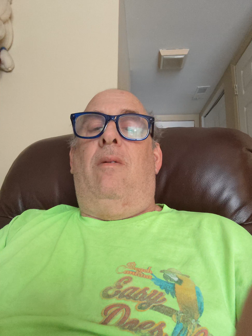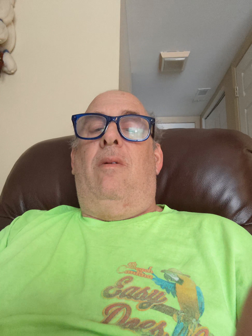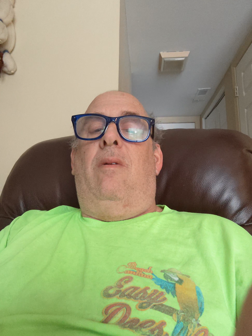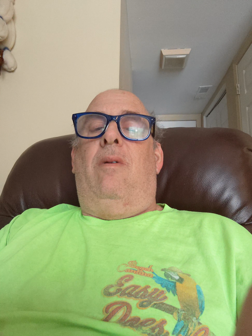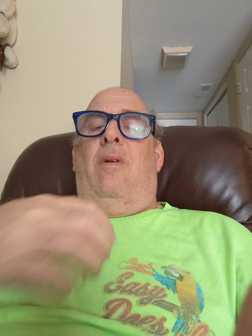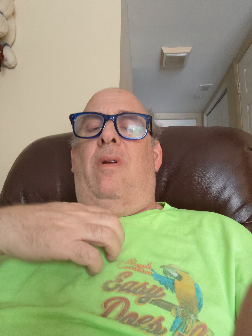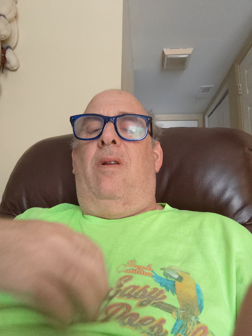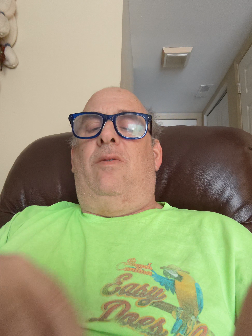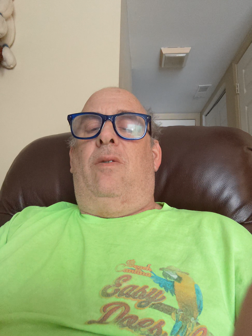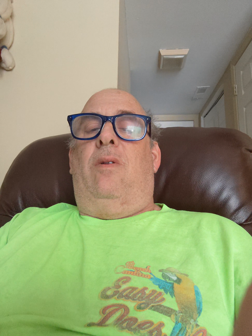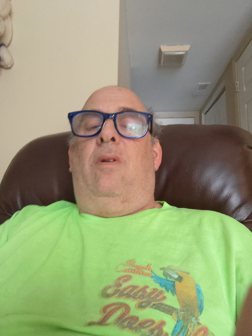hungry